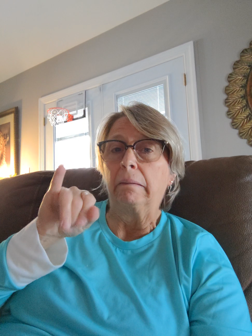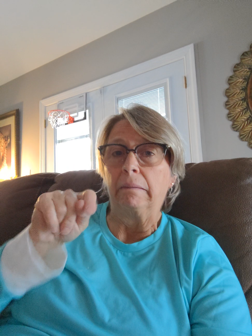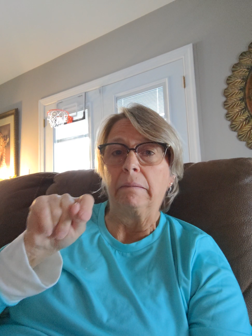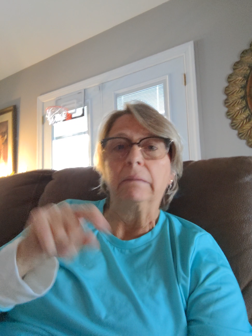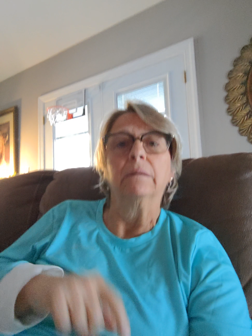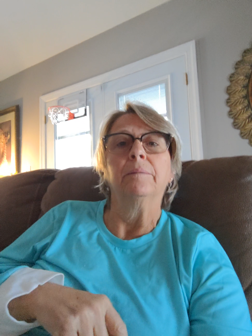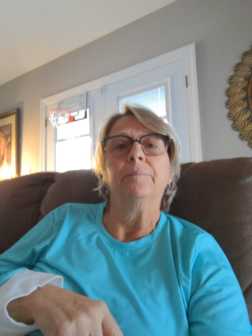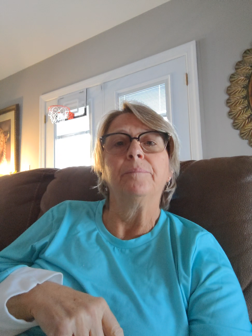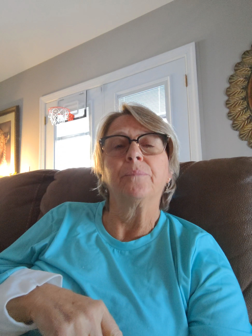he/she/it